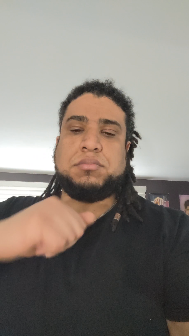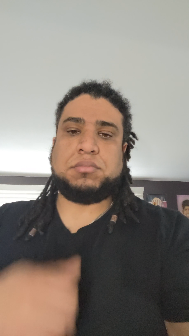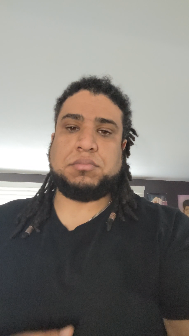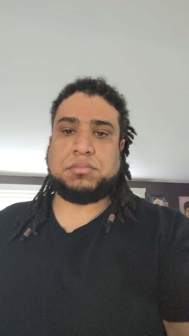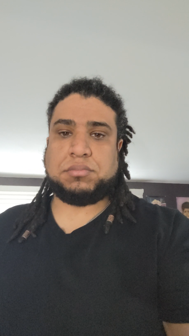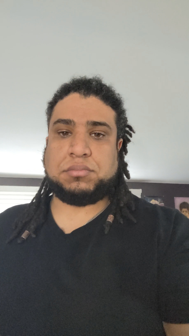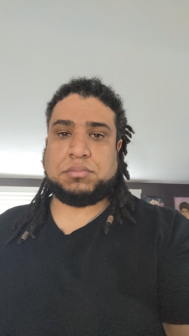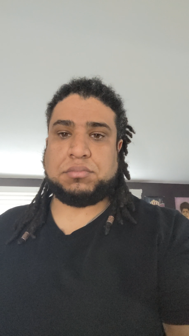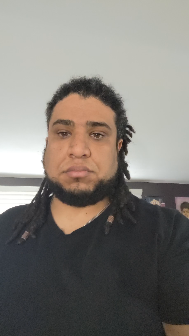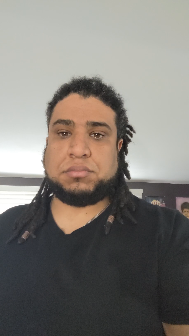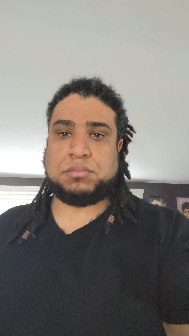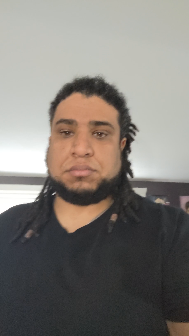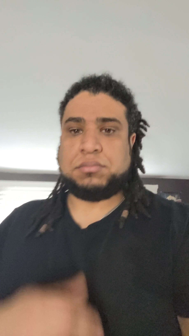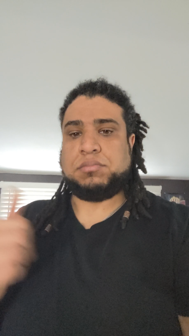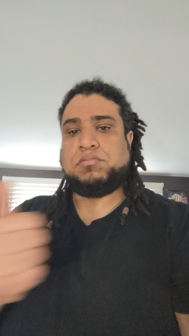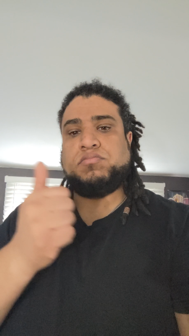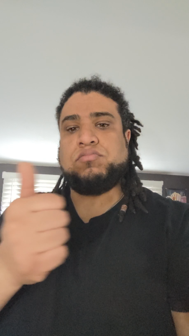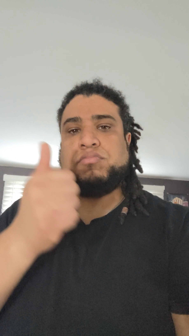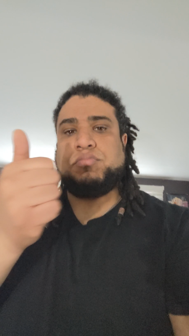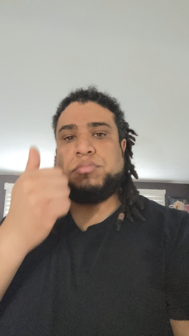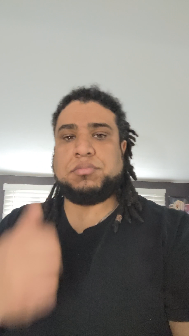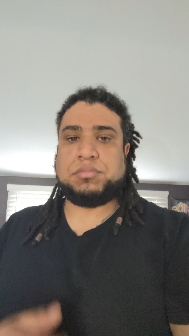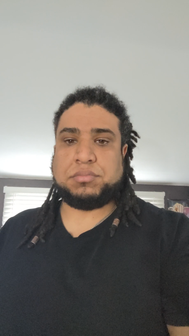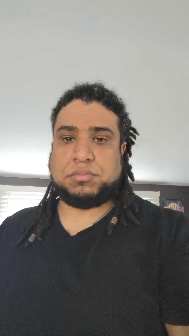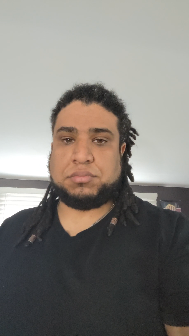chase